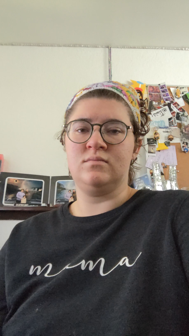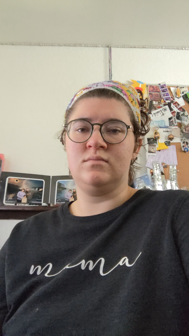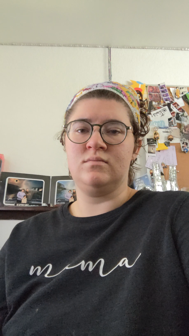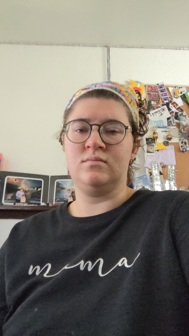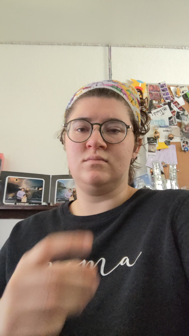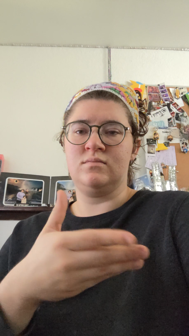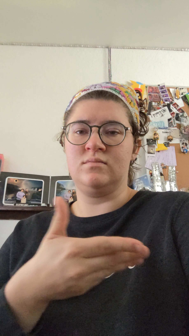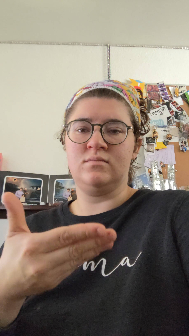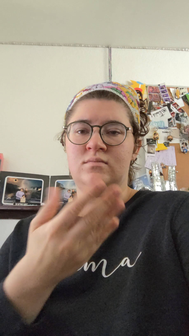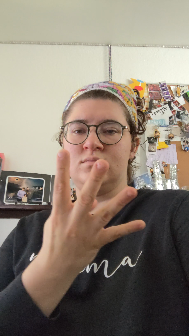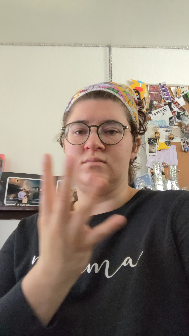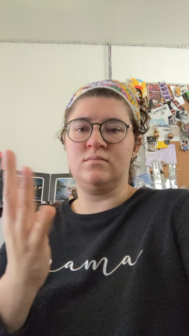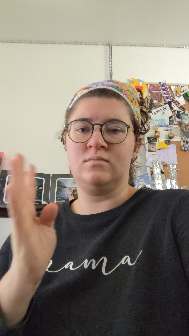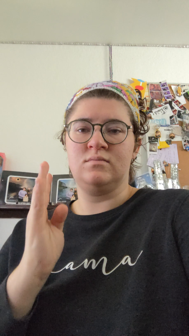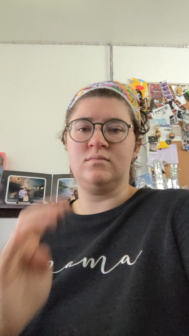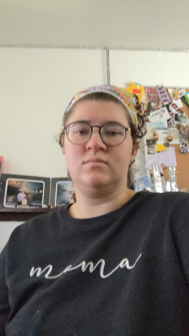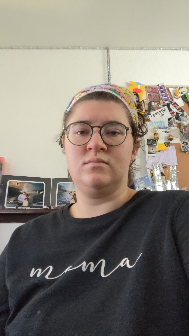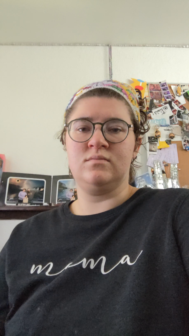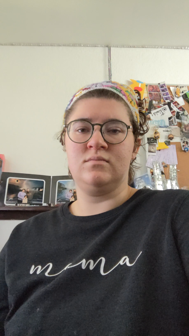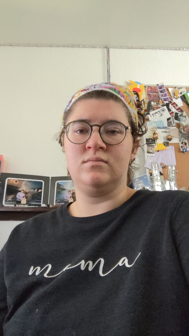crib